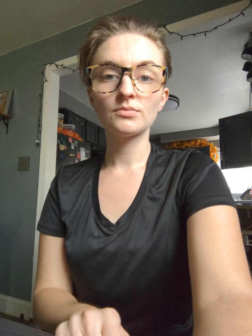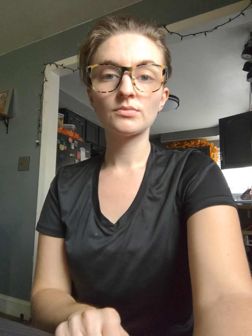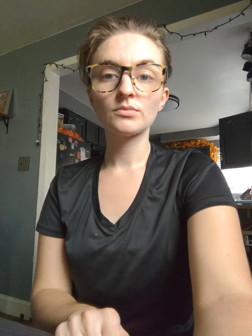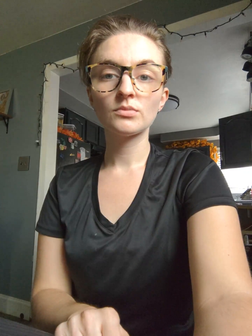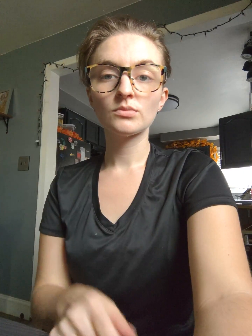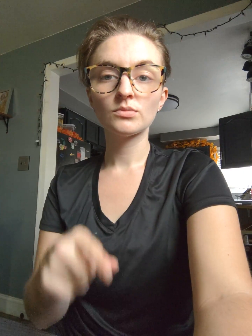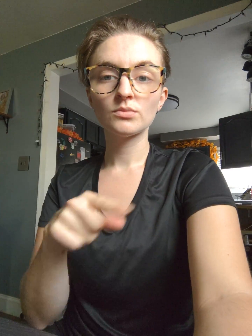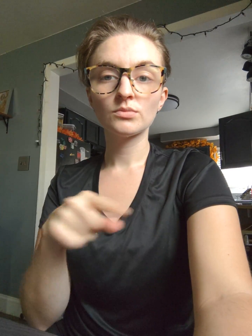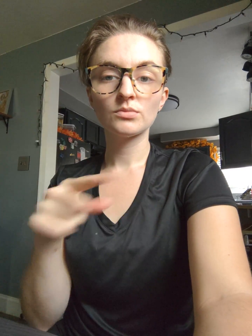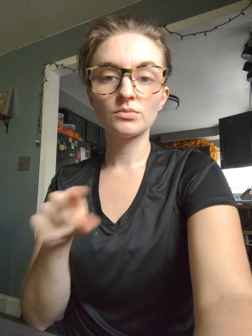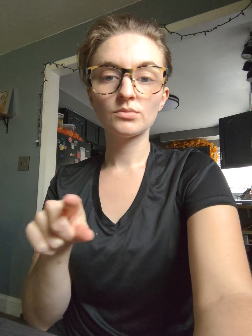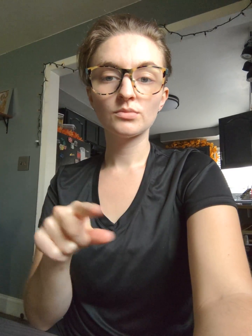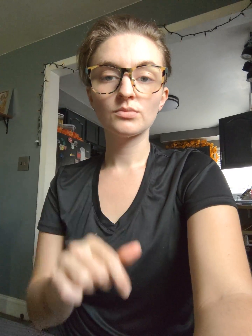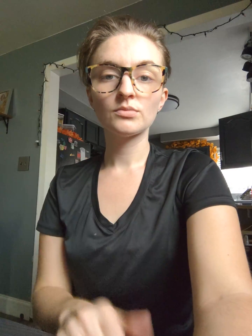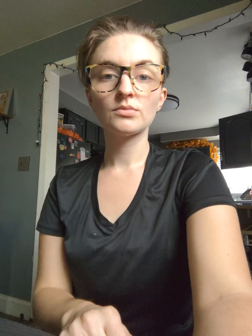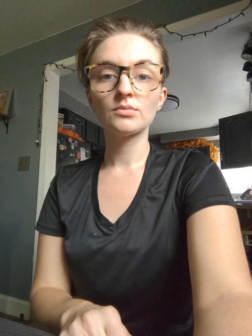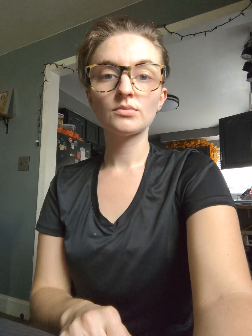knife